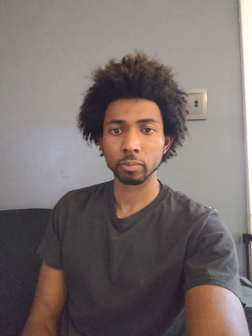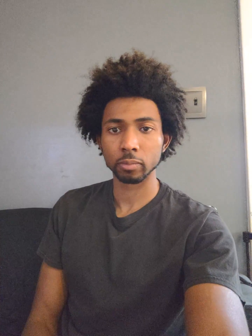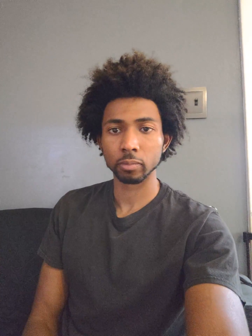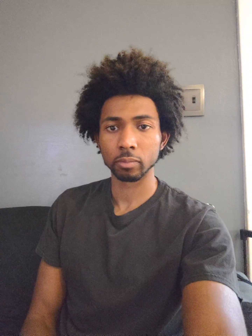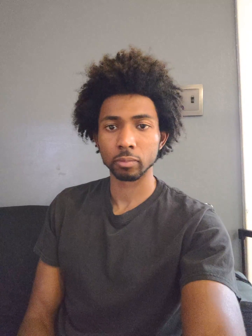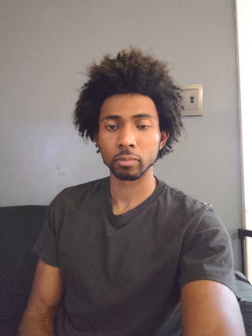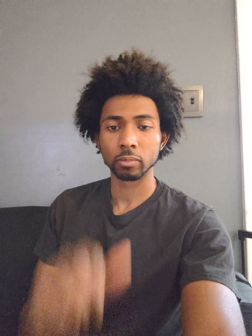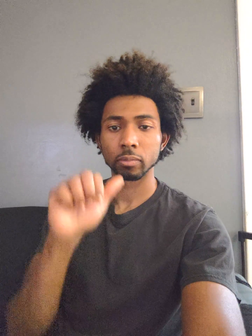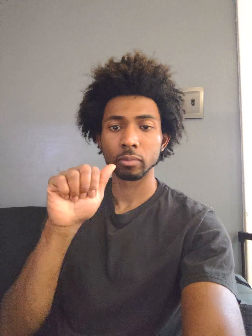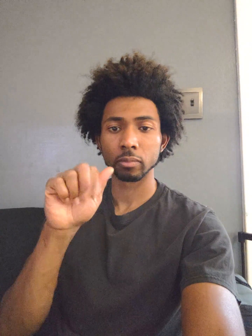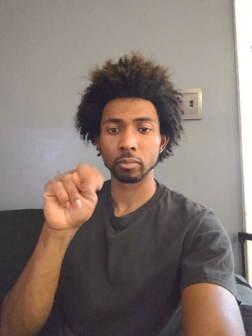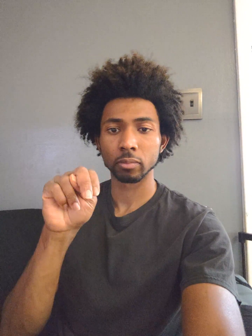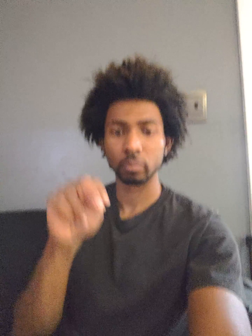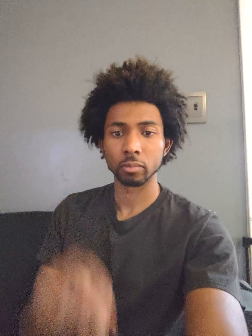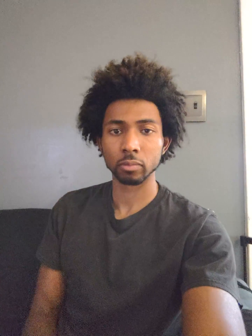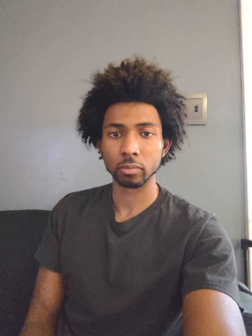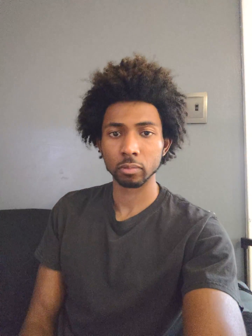an